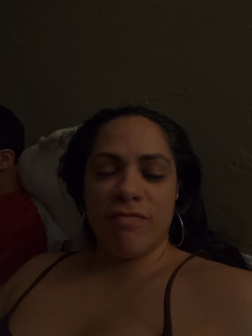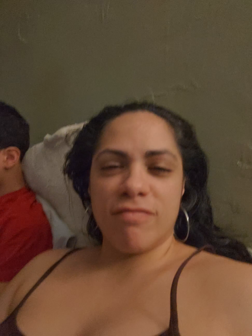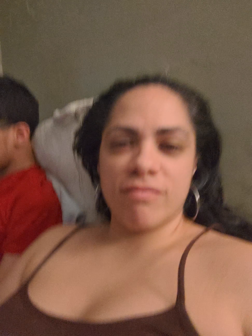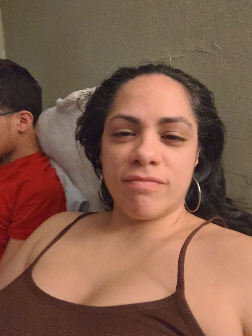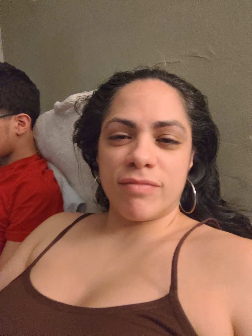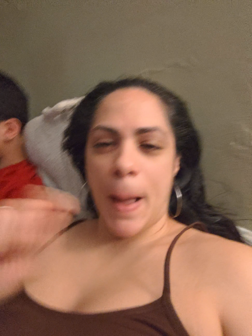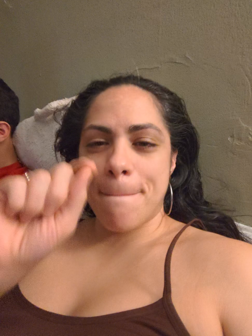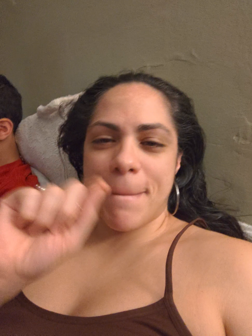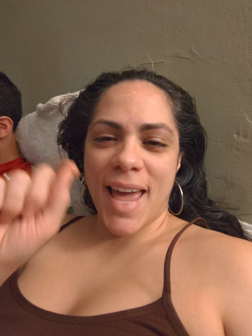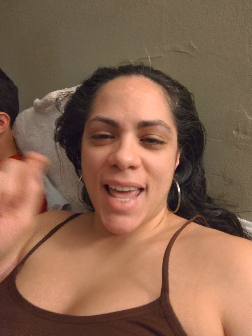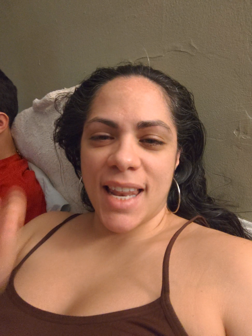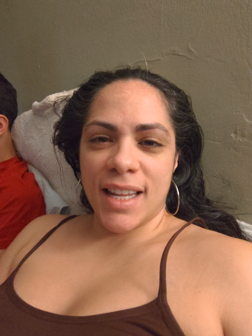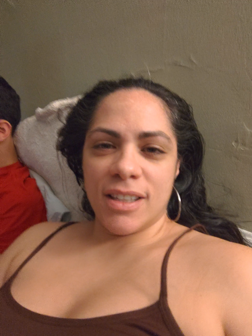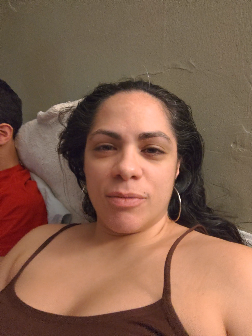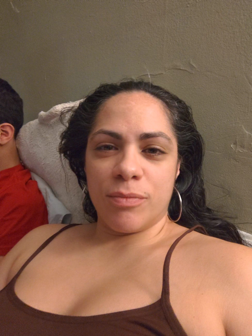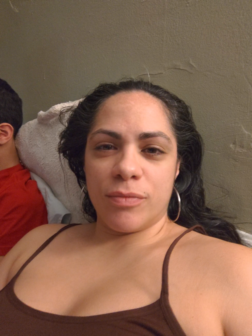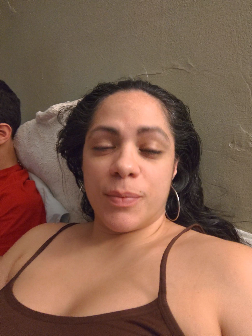pen